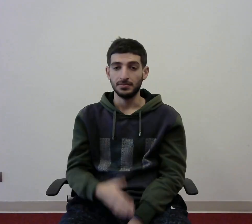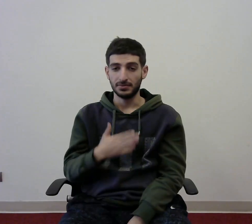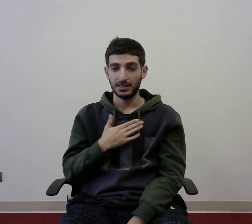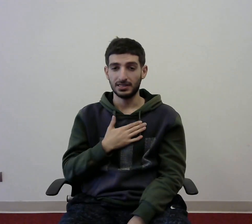mən